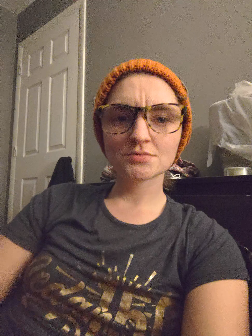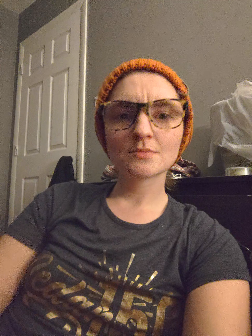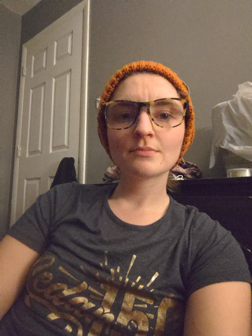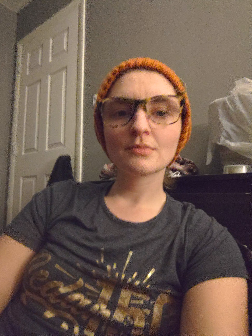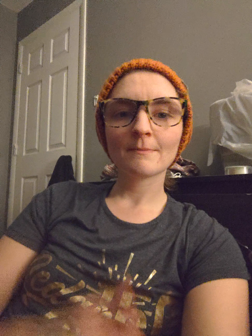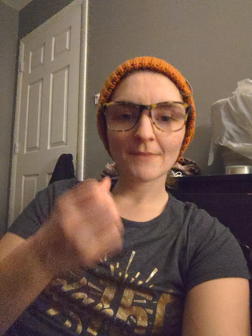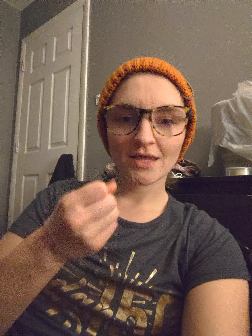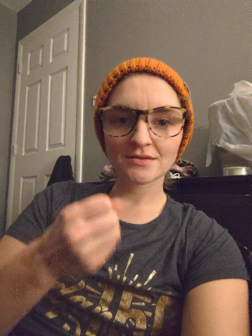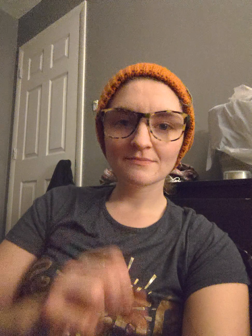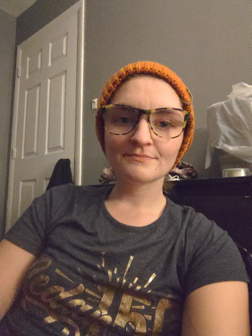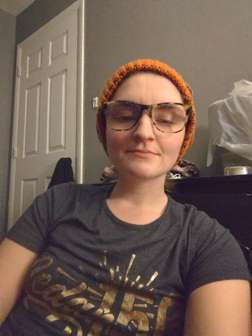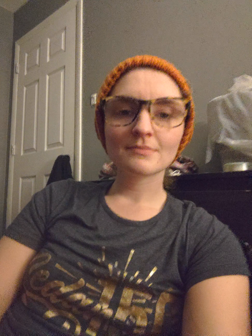milk